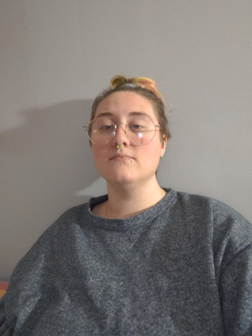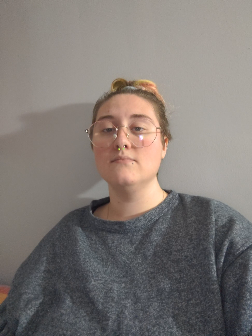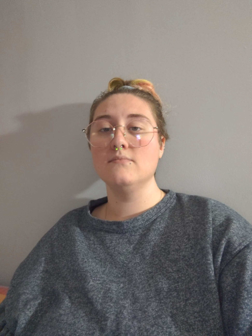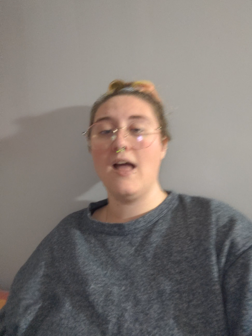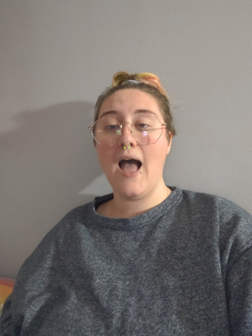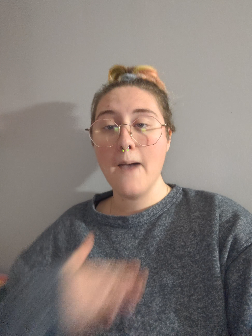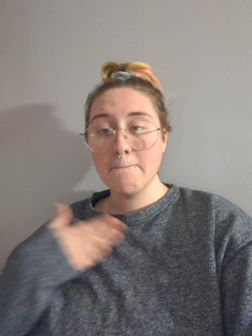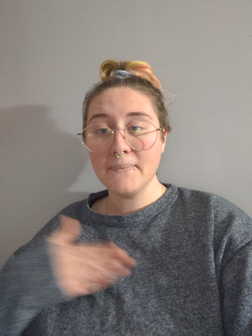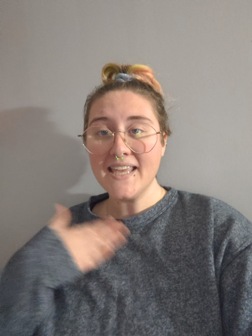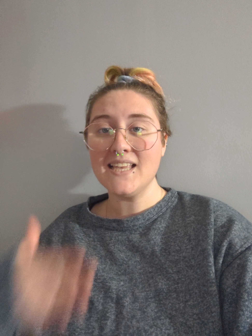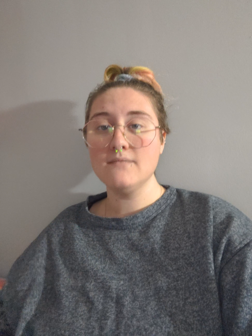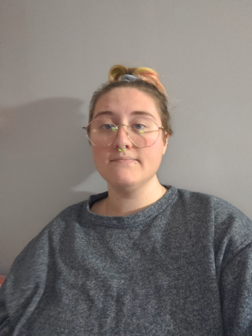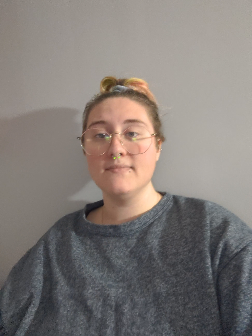happy